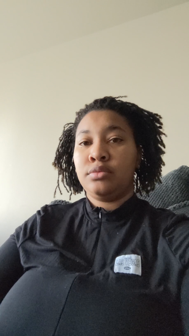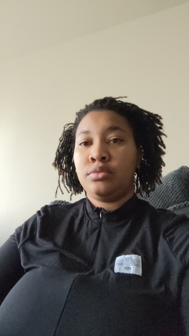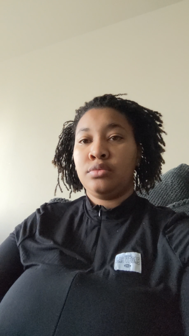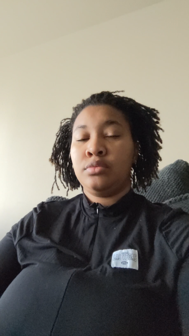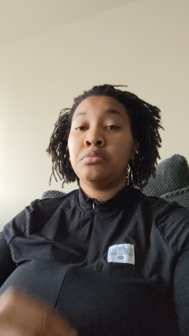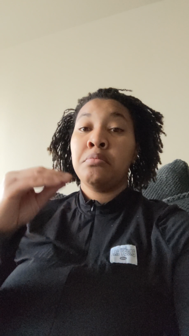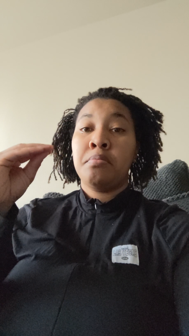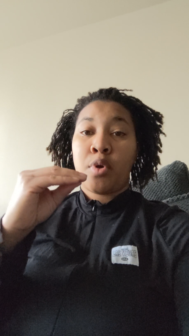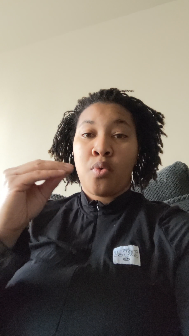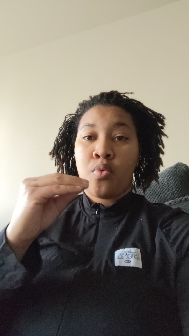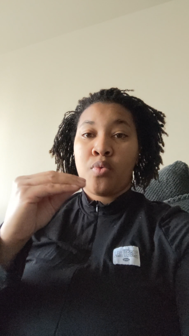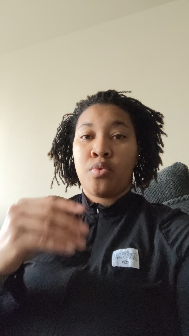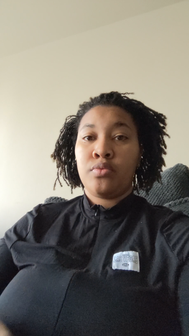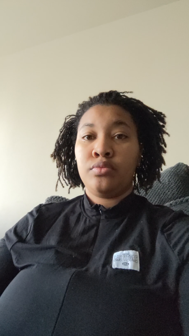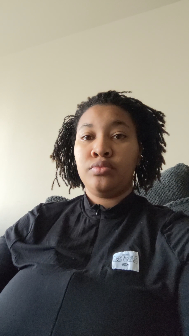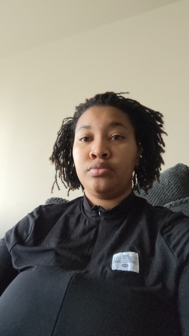more